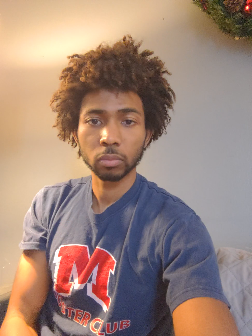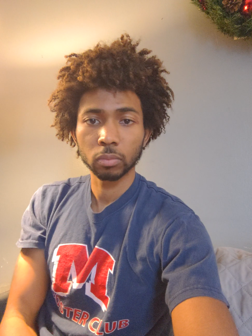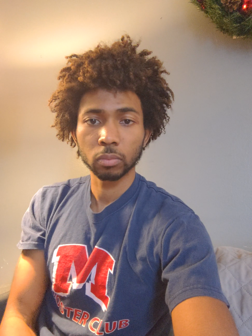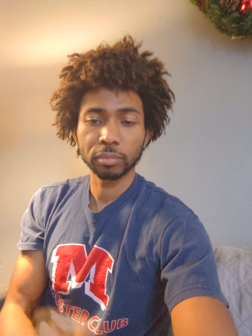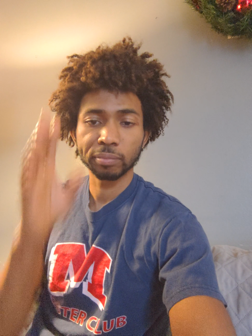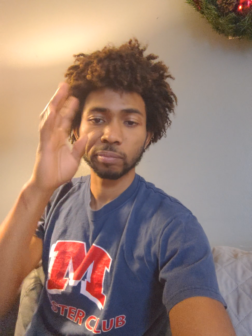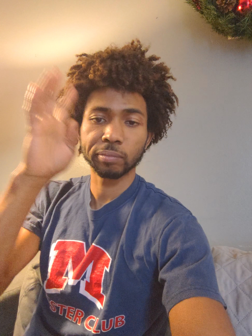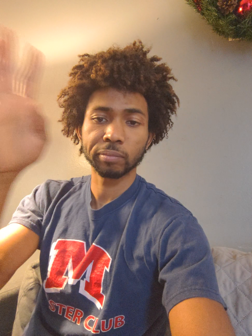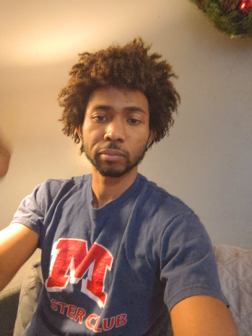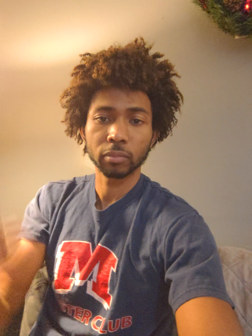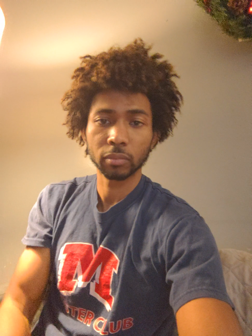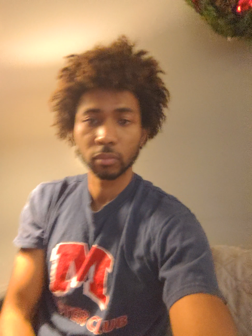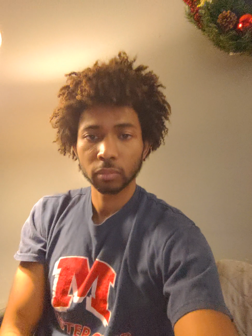pretend